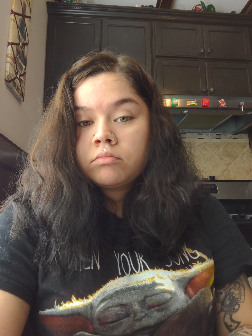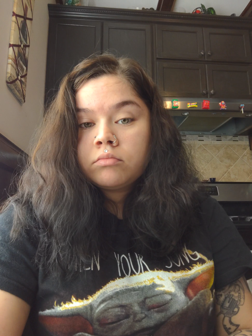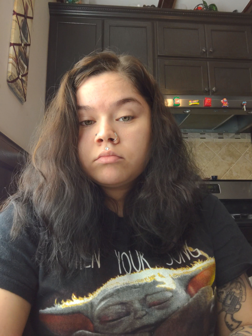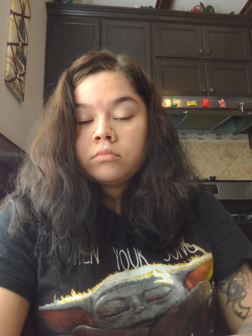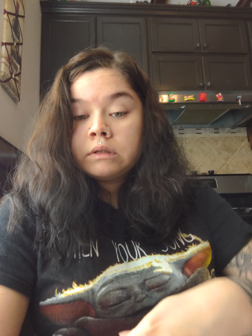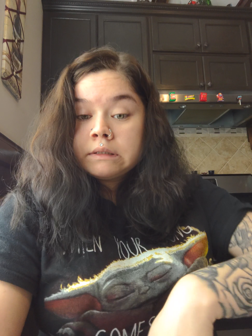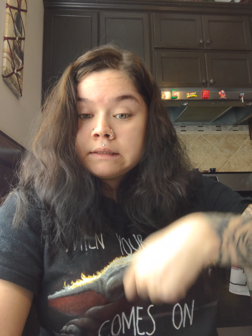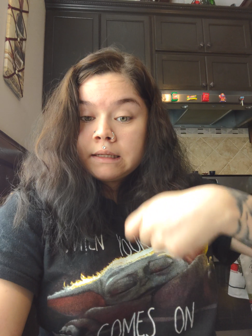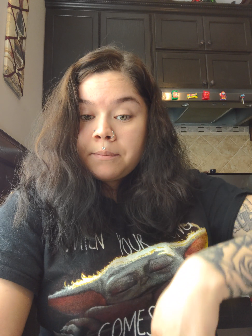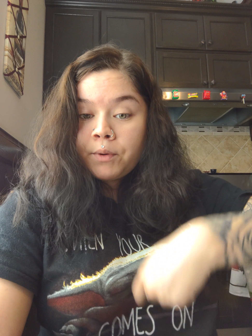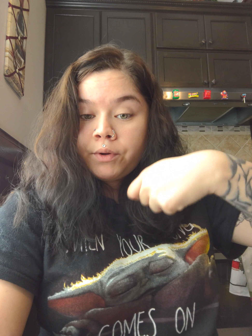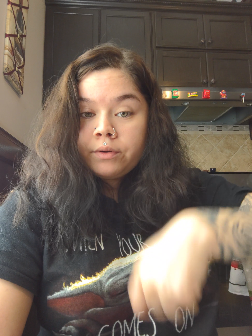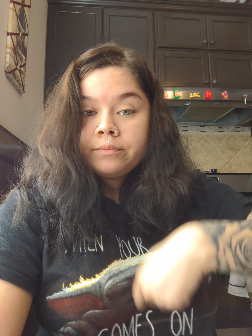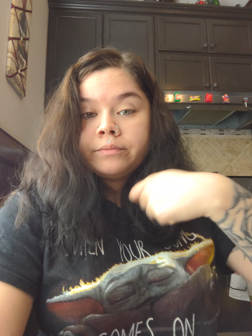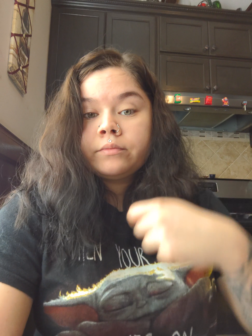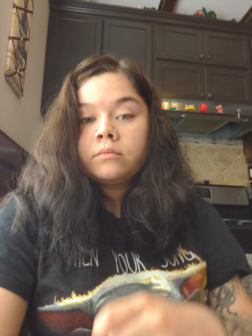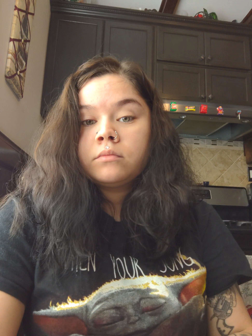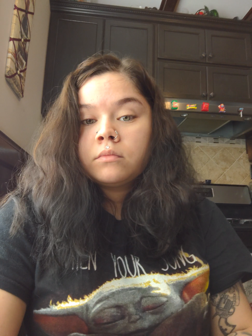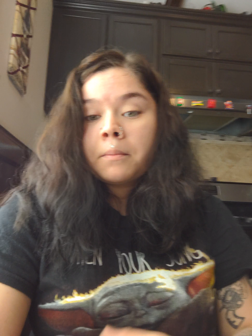zipper